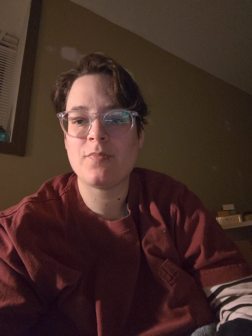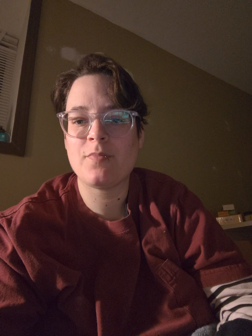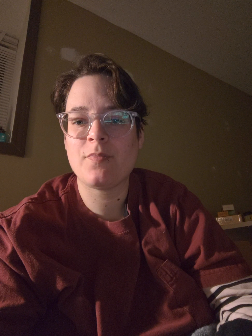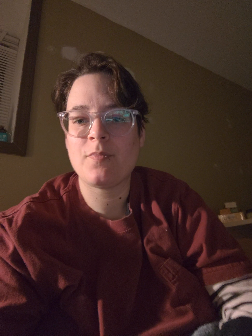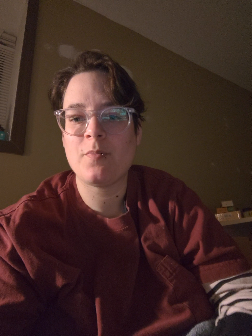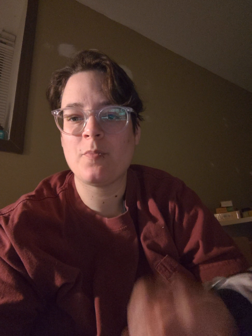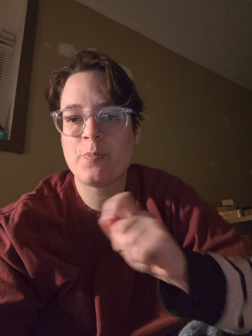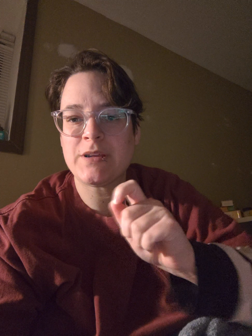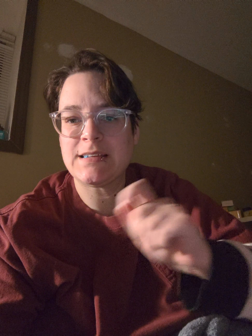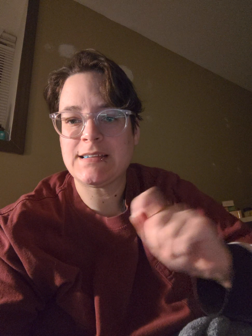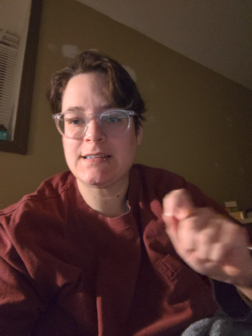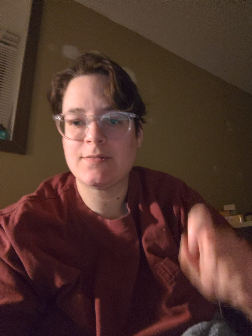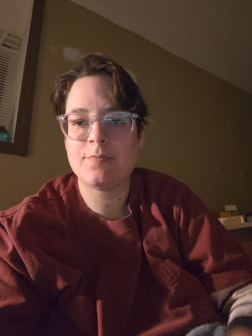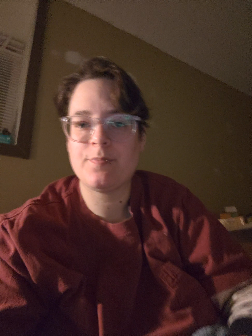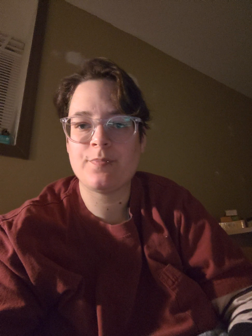pen